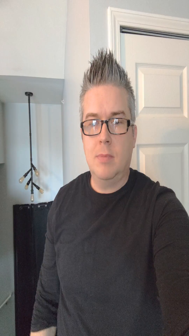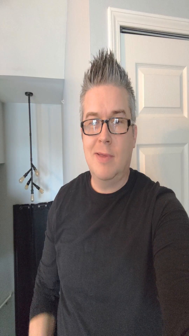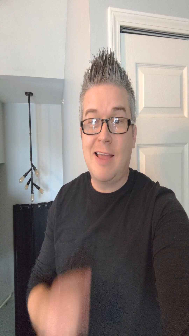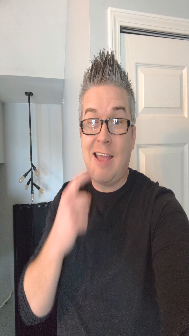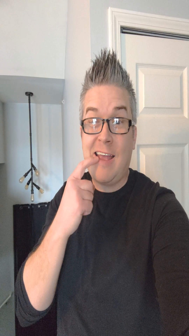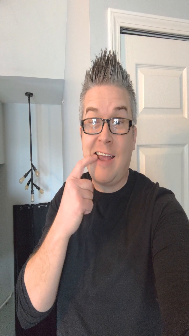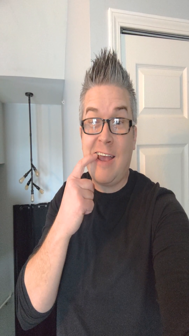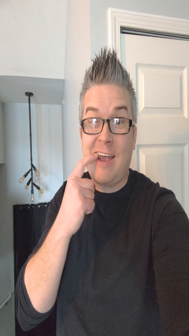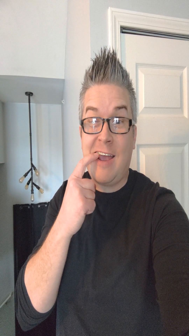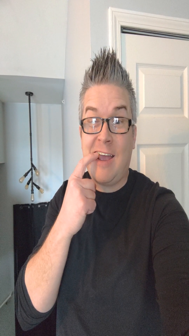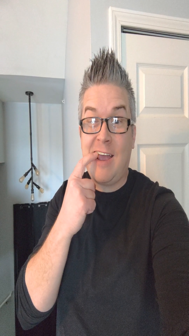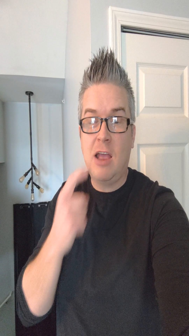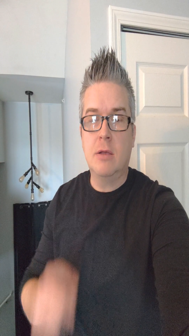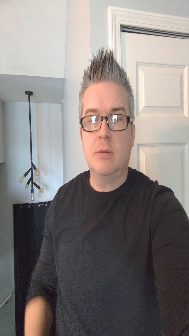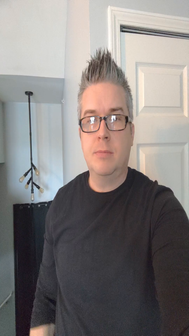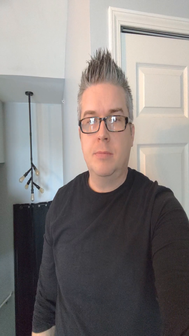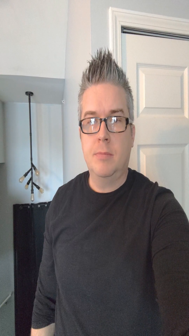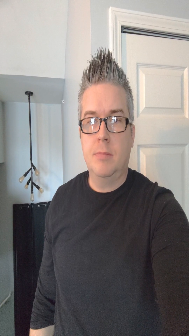tooth